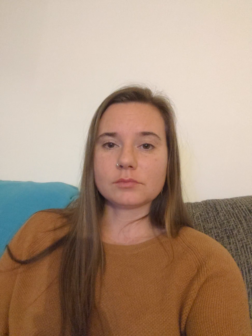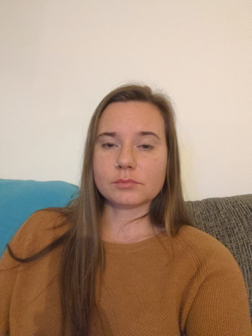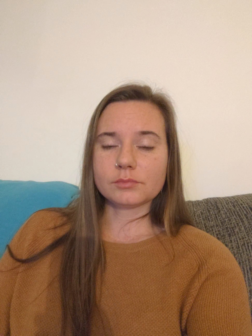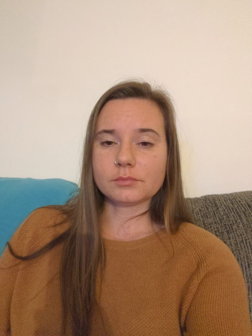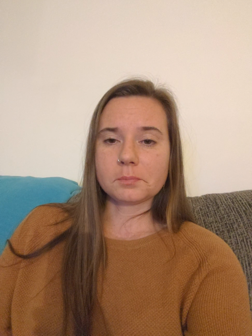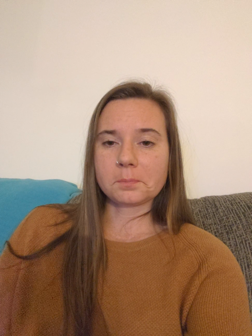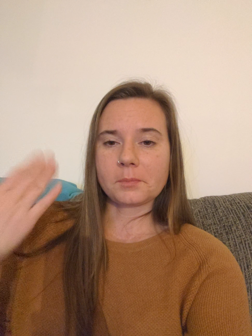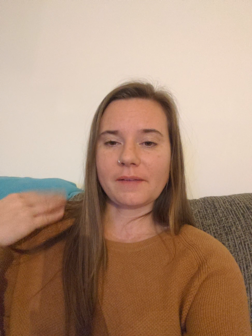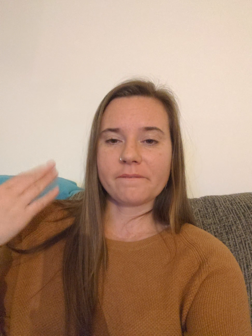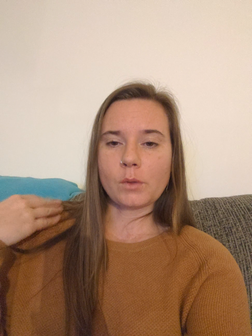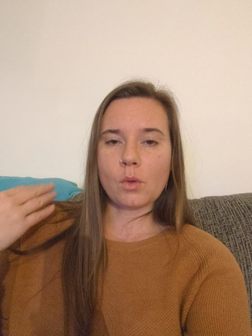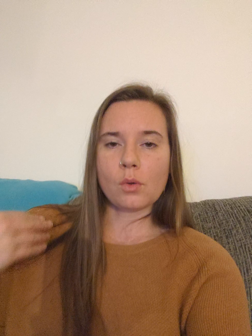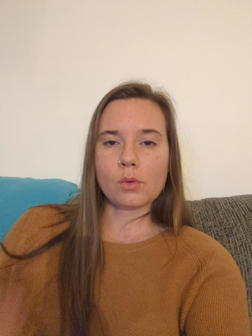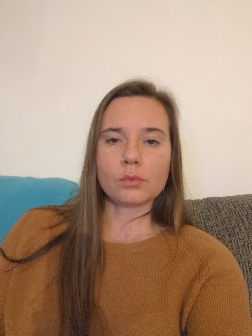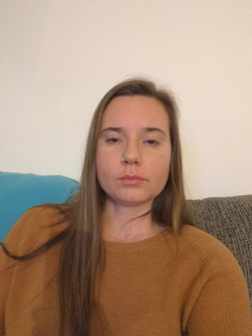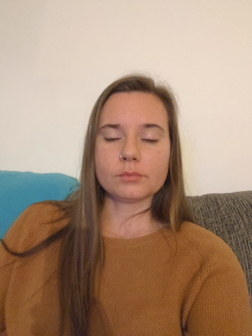before